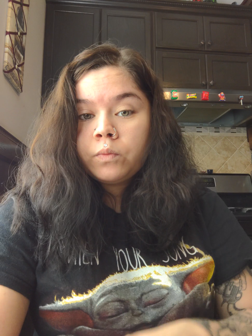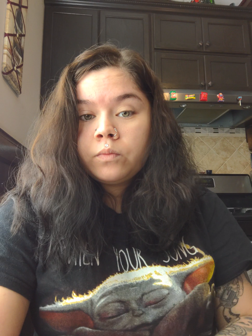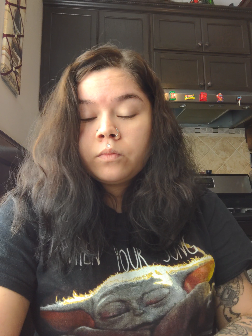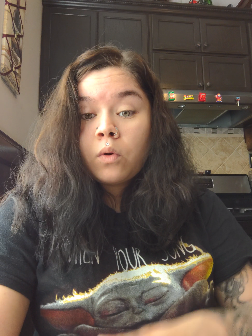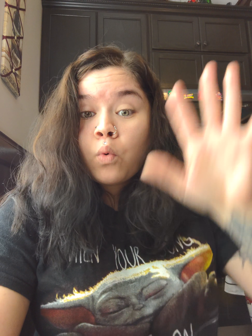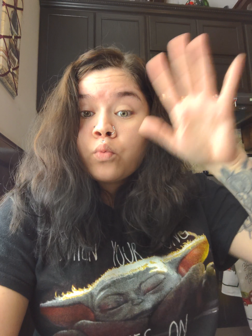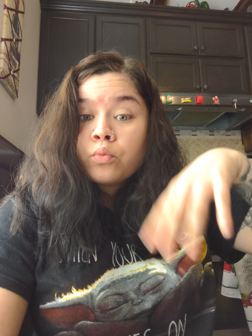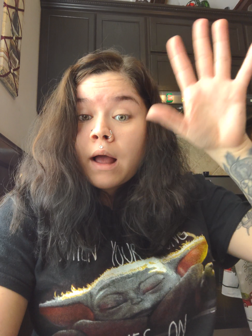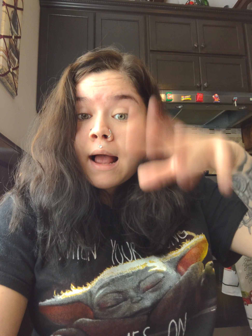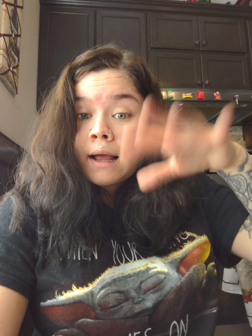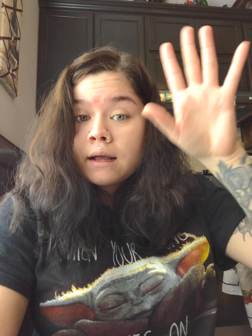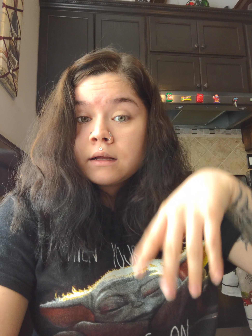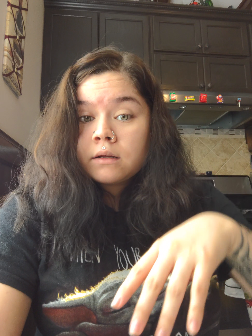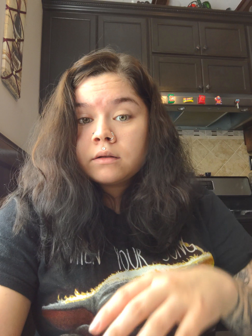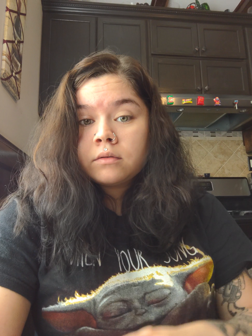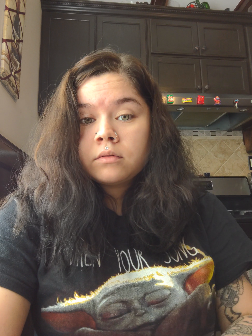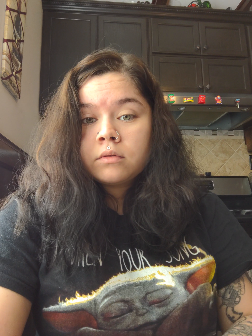rain